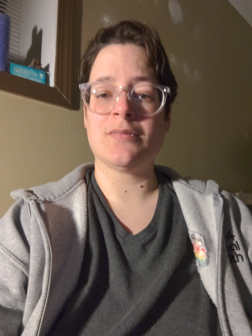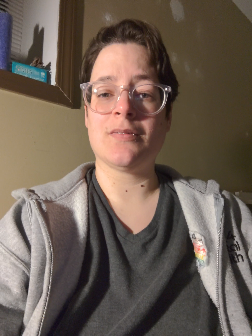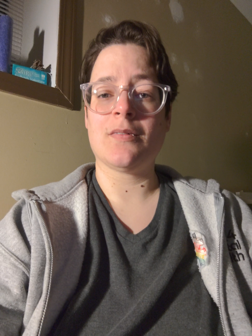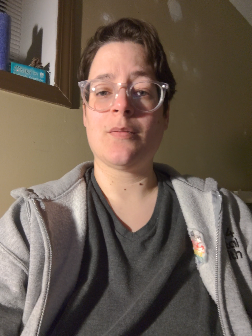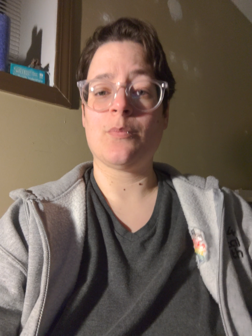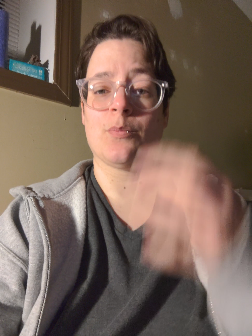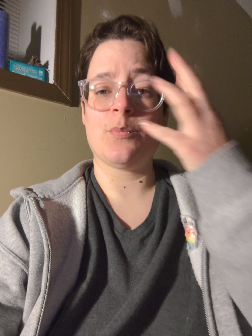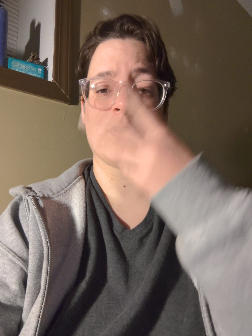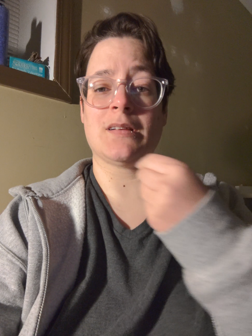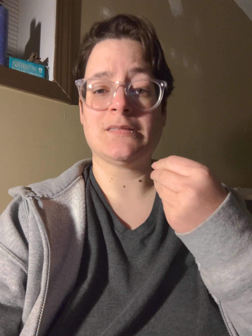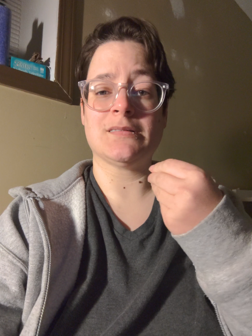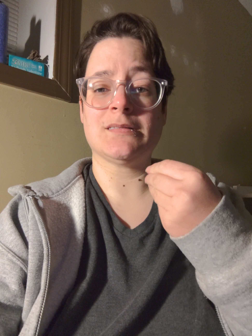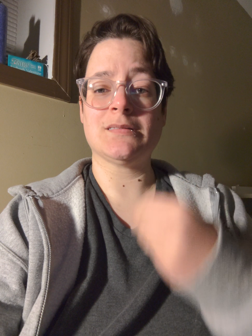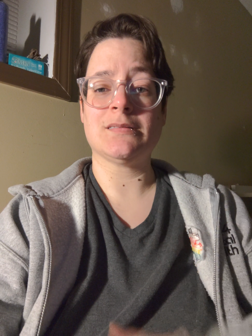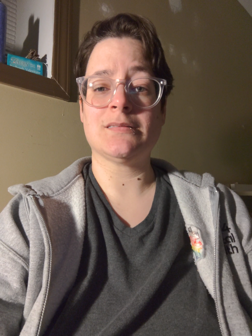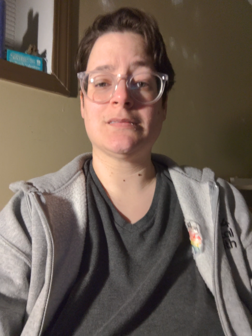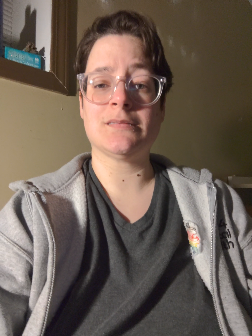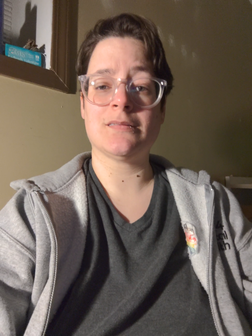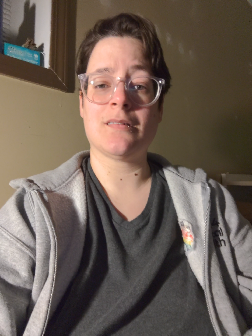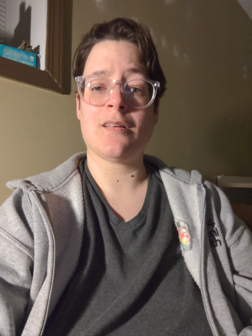pretty